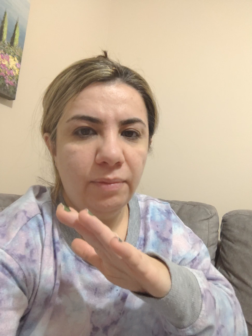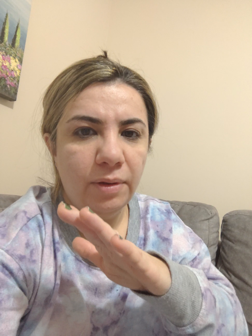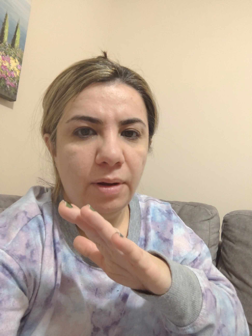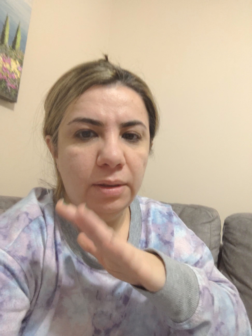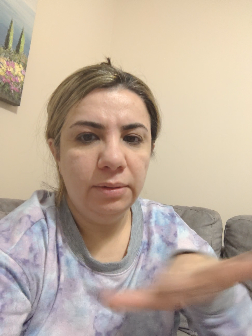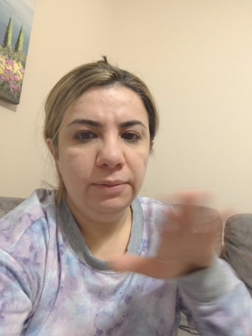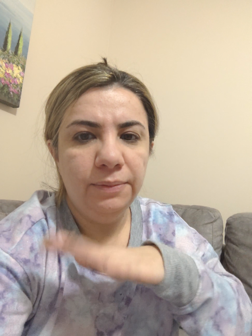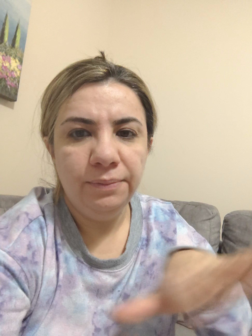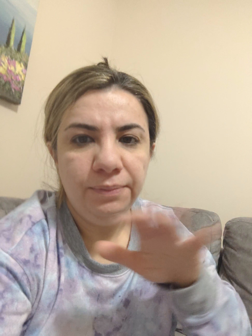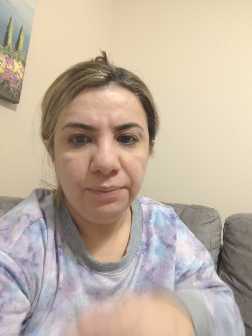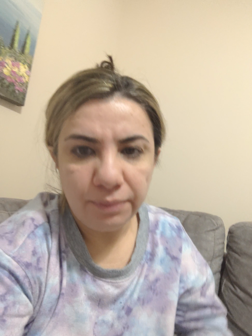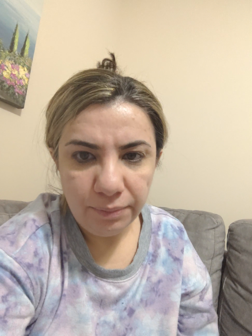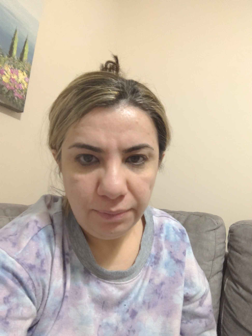clean